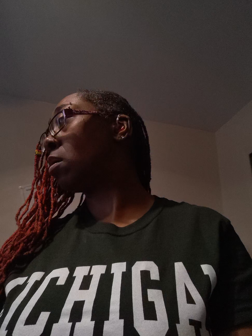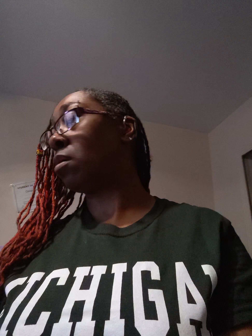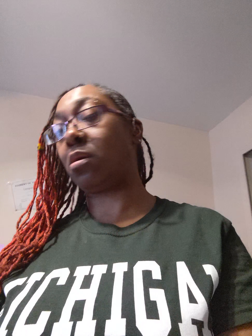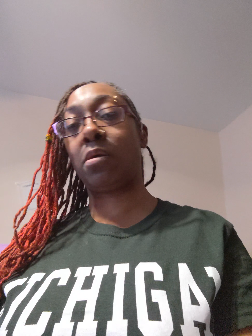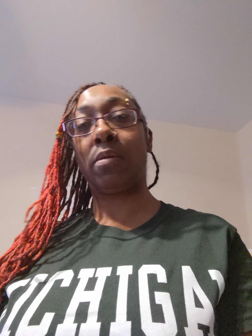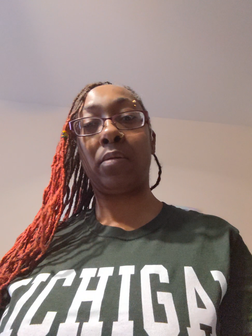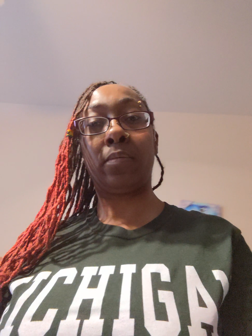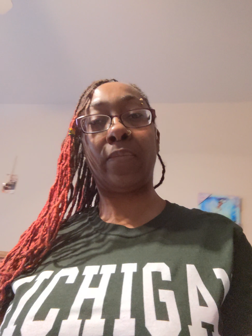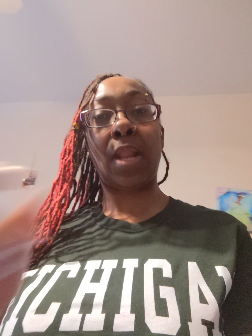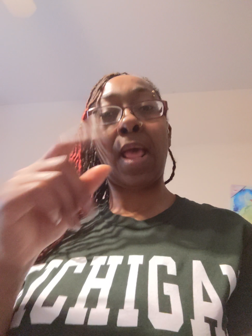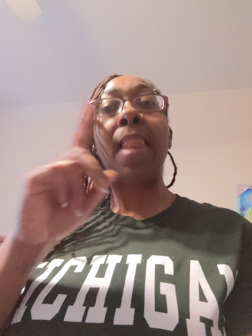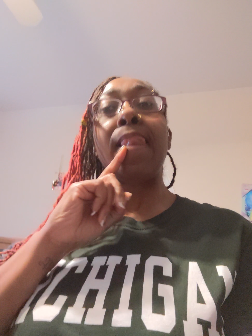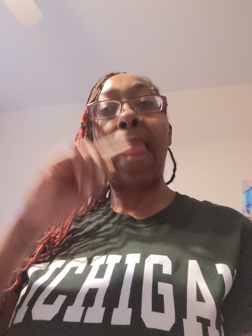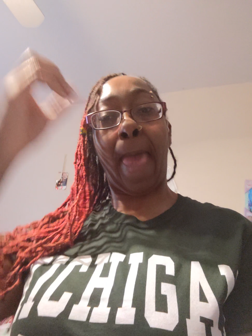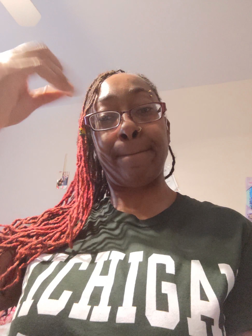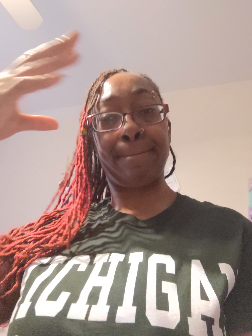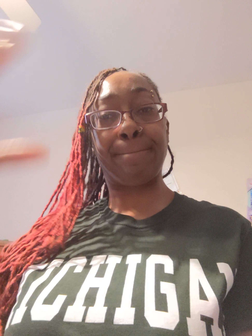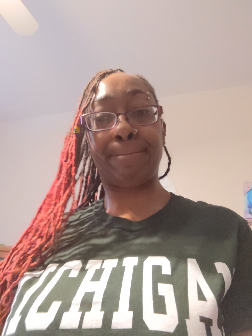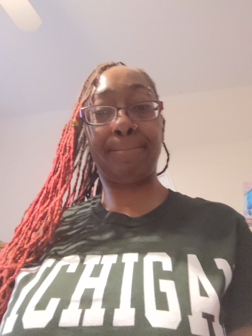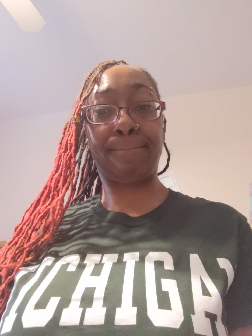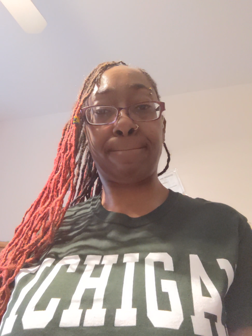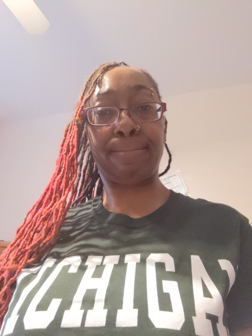lamp